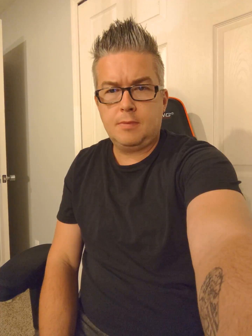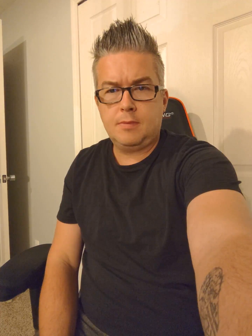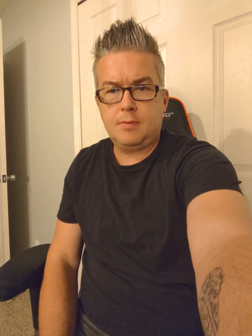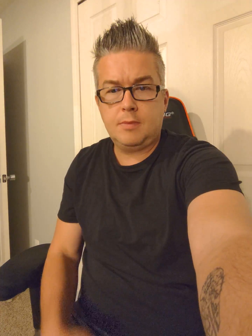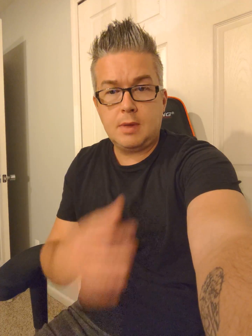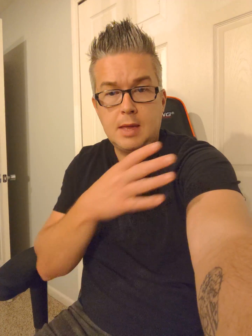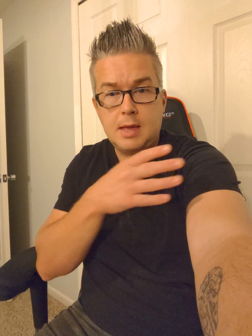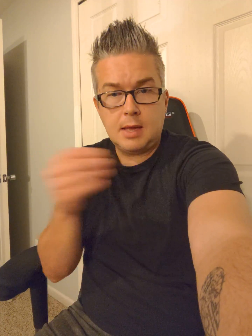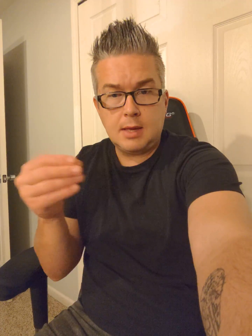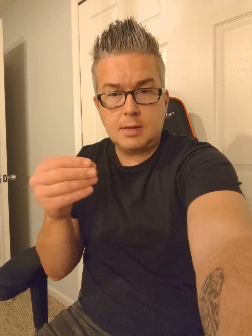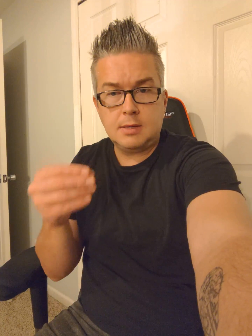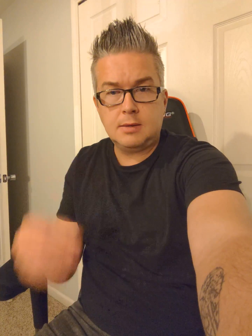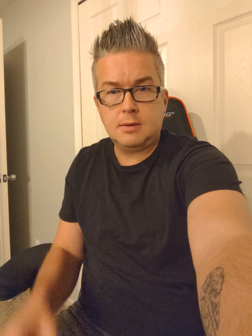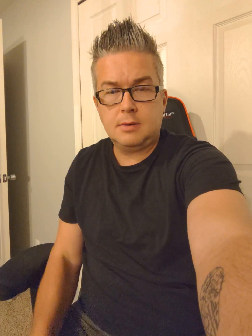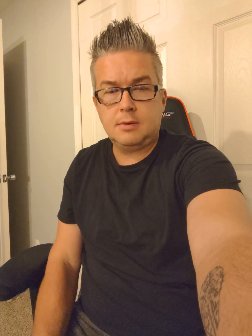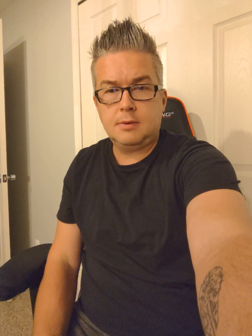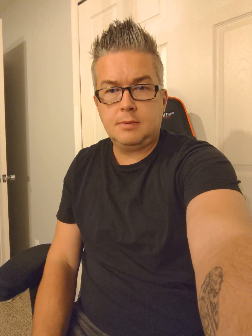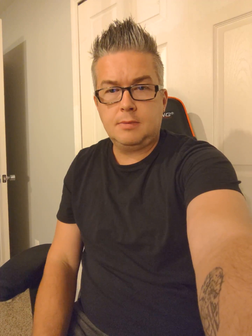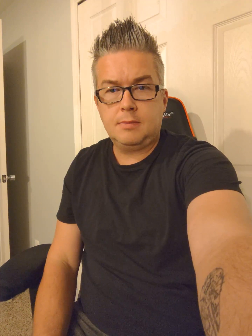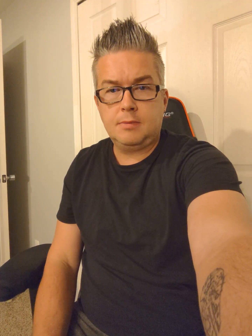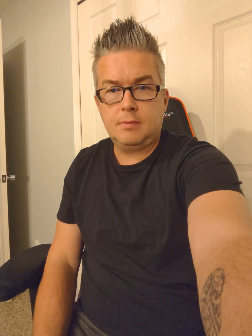and